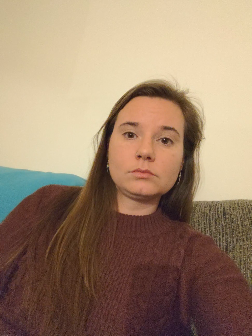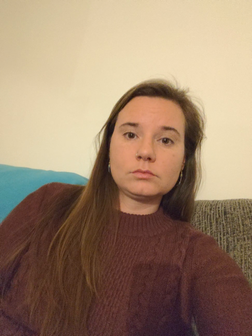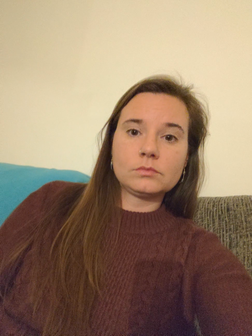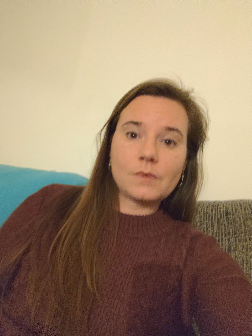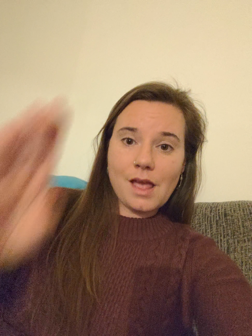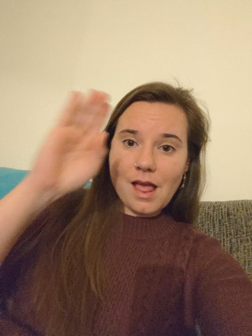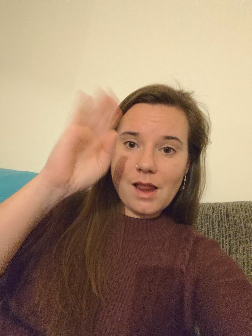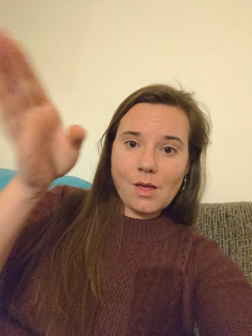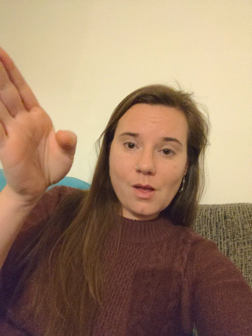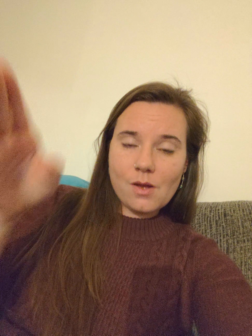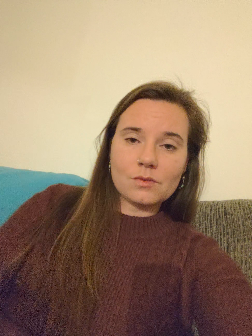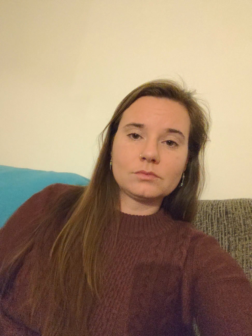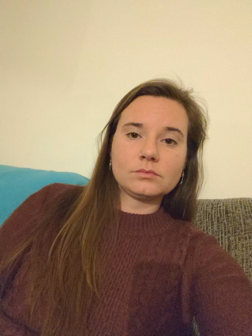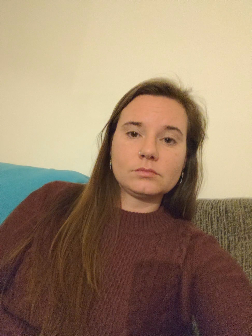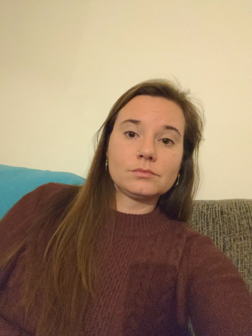hello